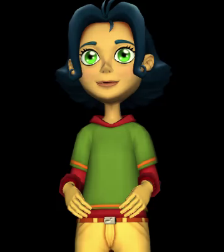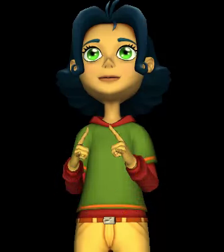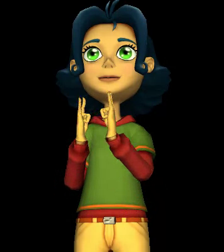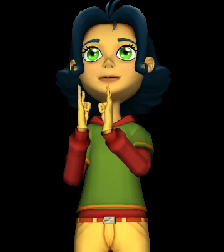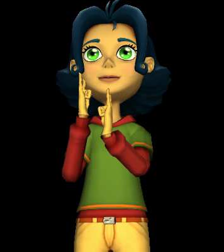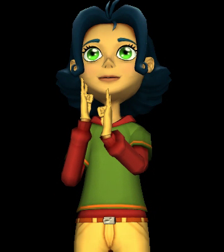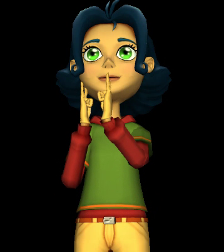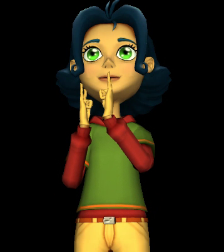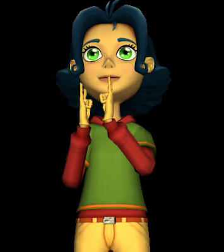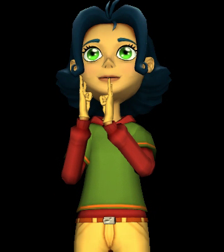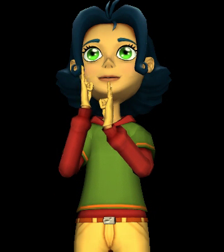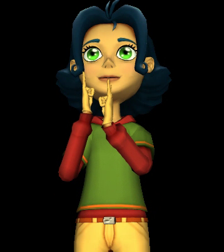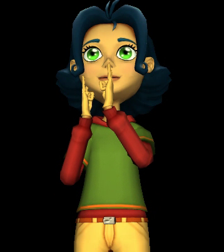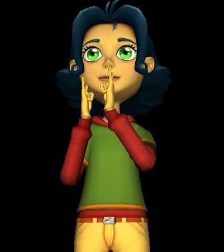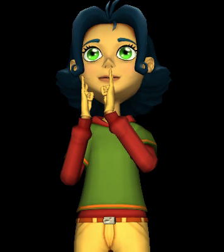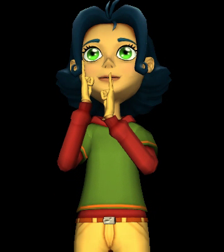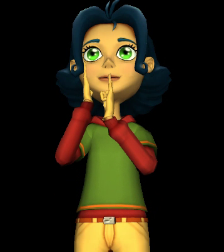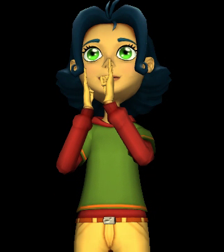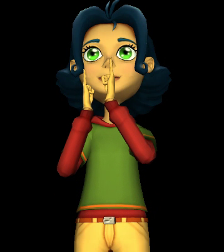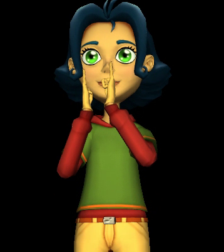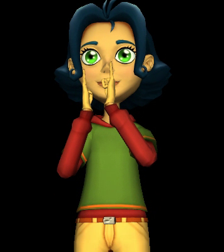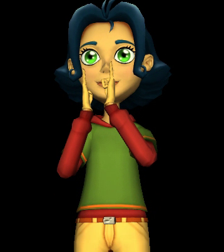قصة